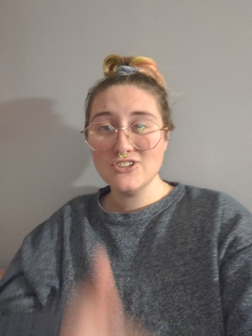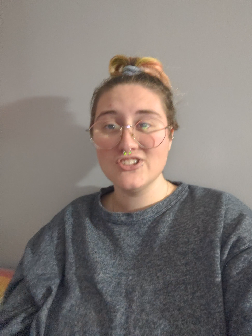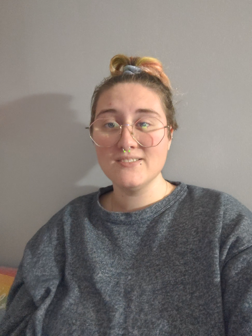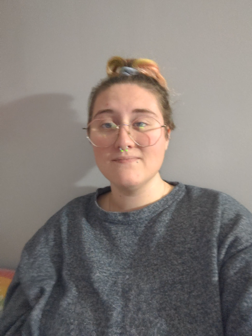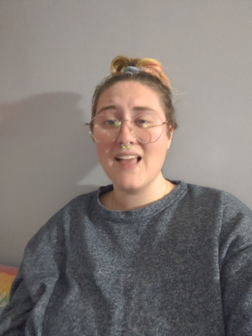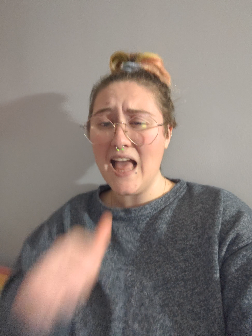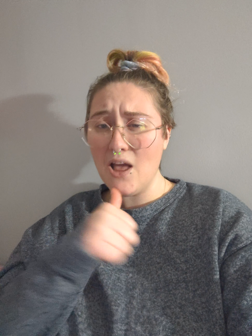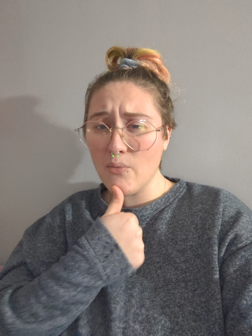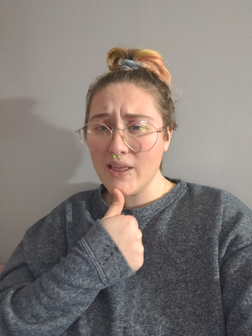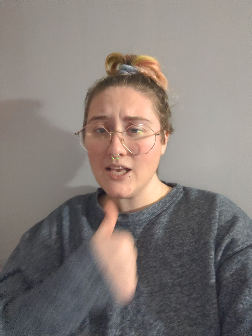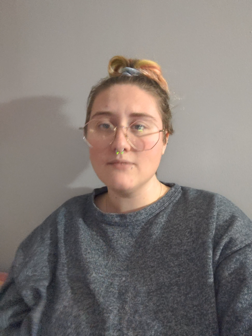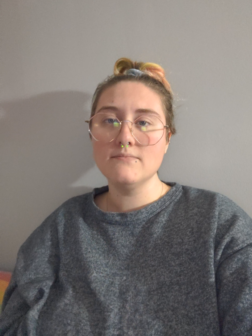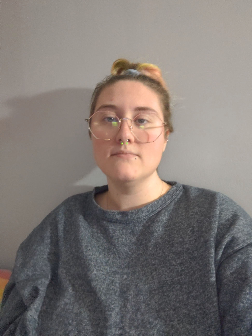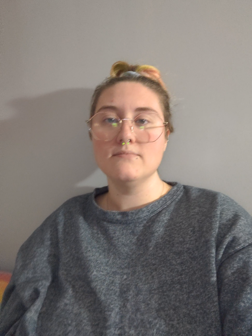owie